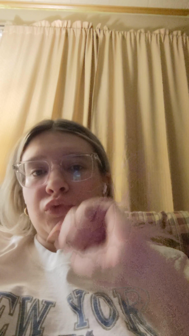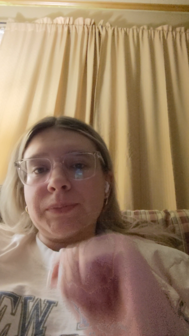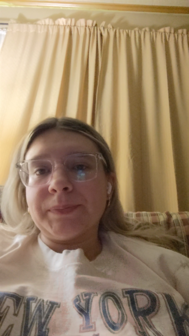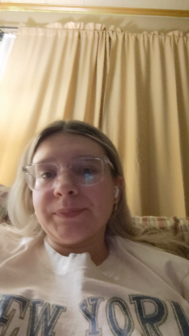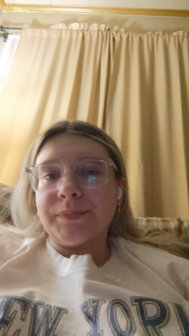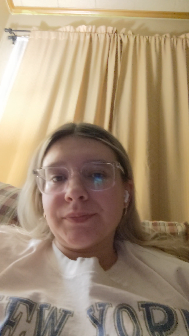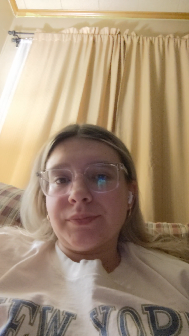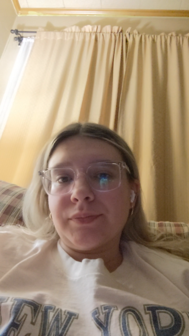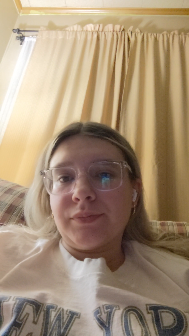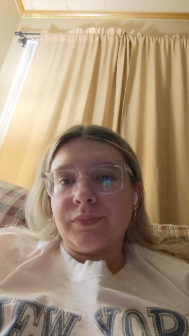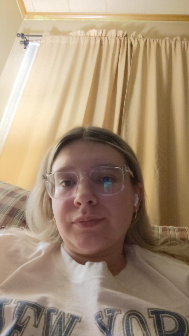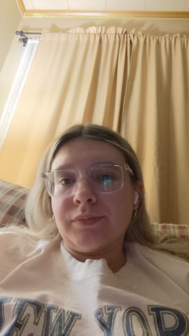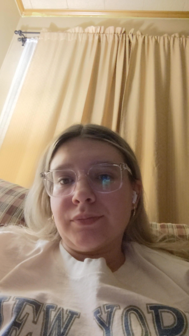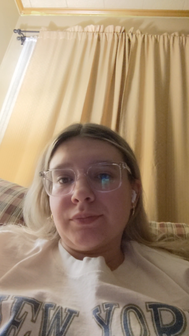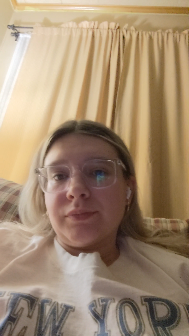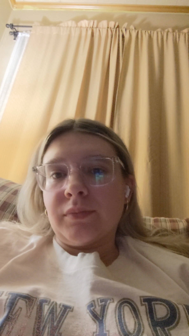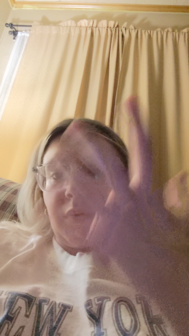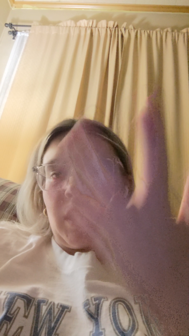heavy